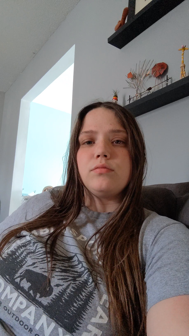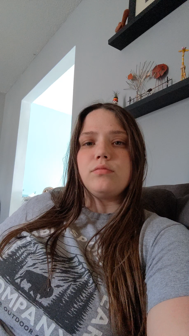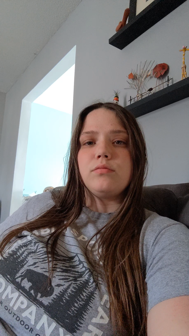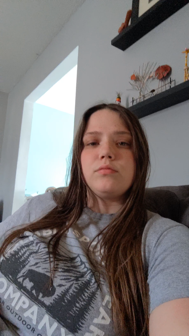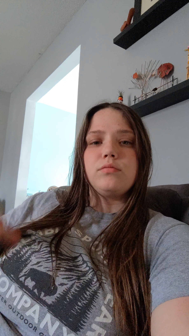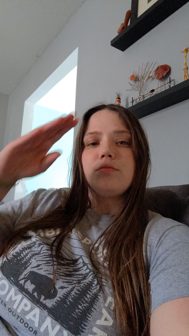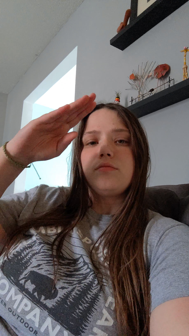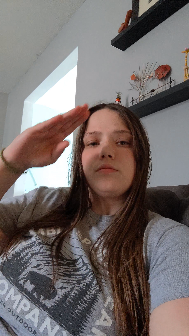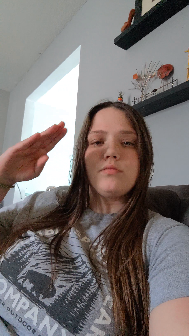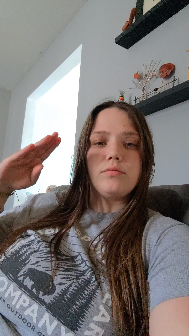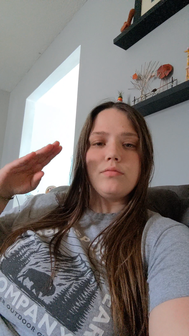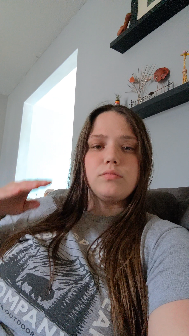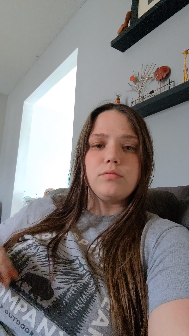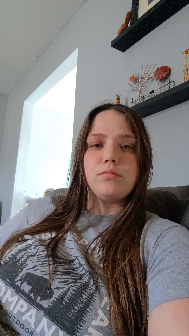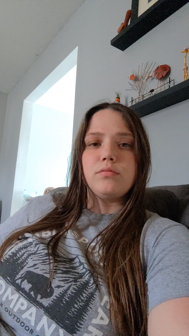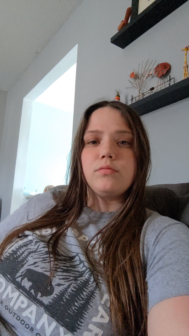roof